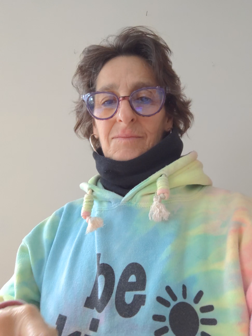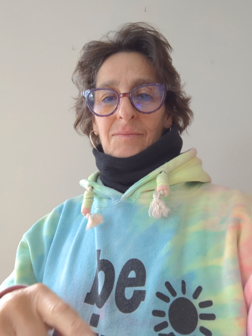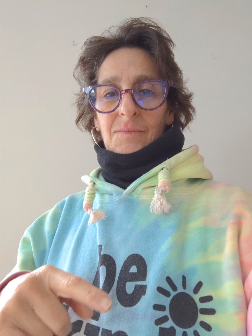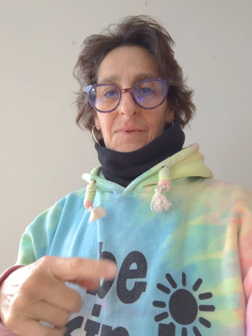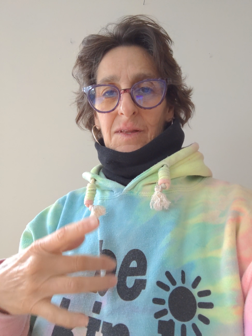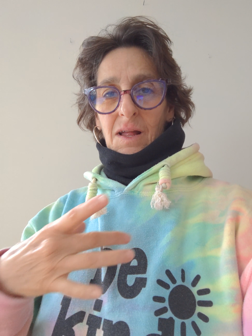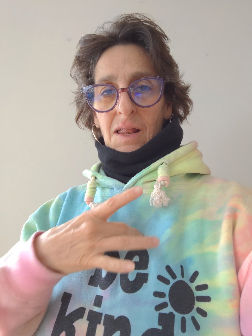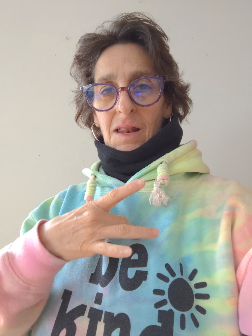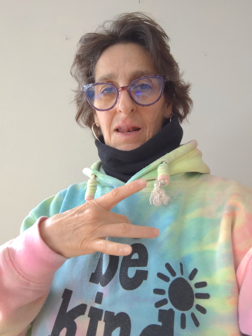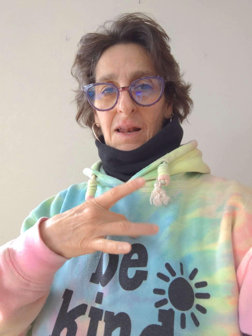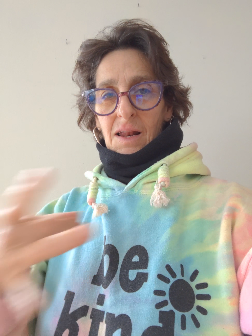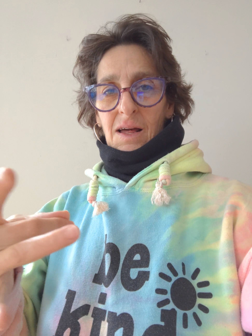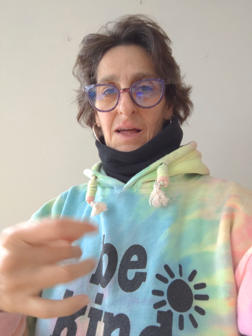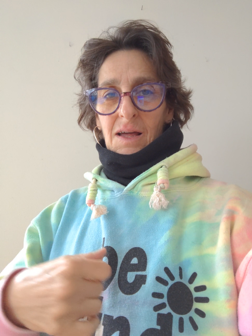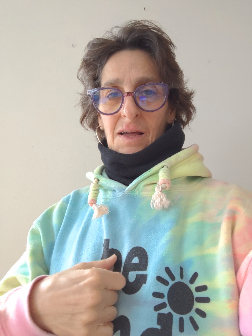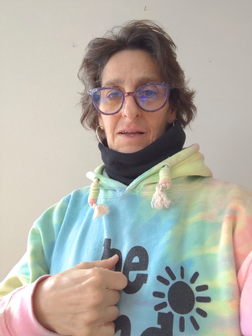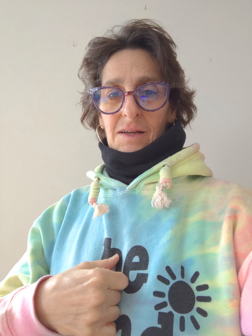like